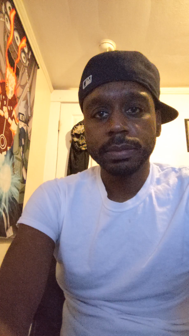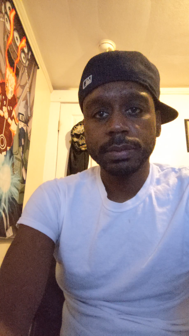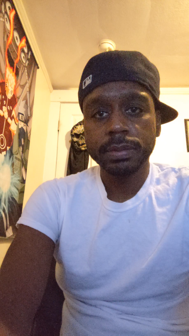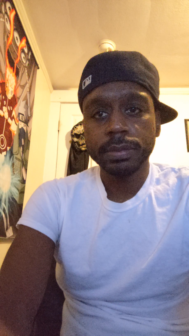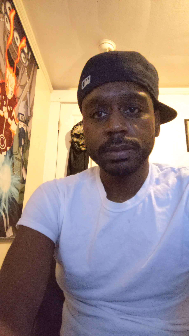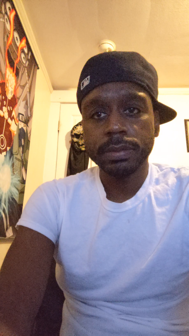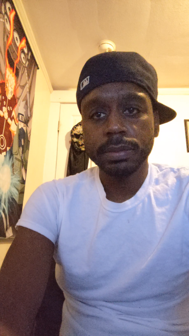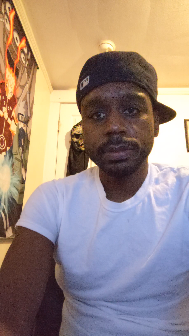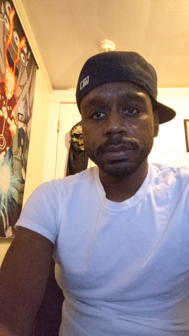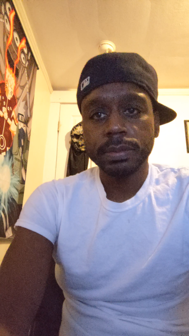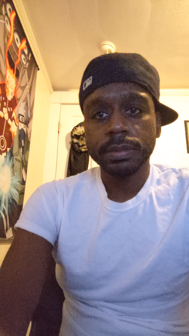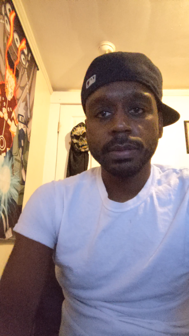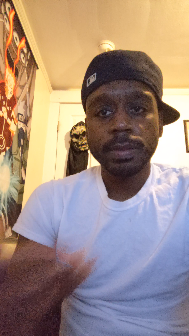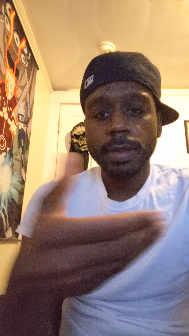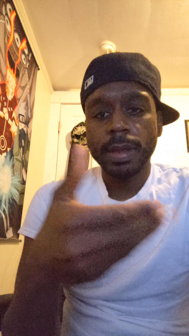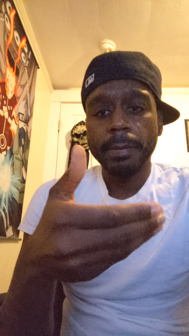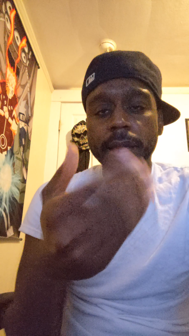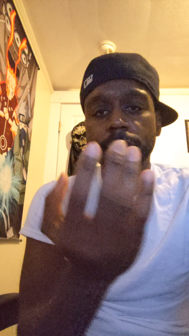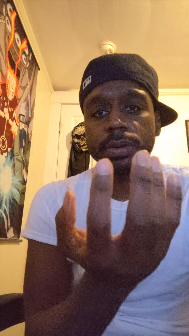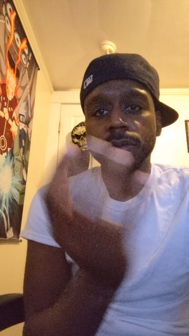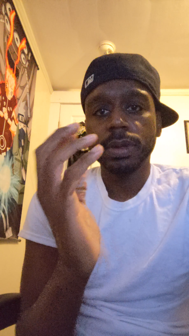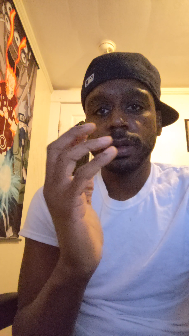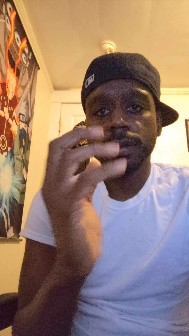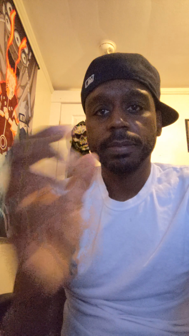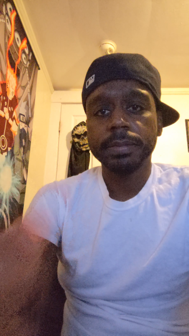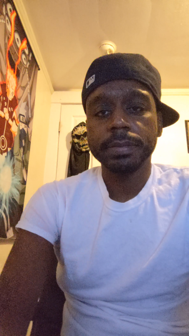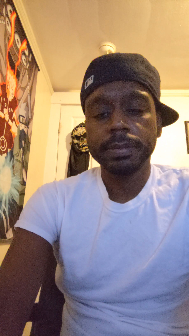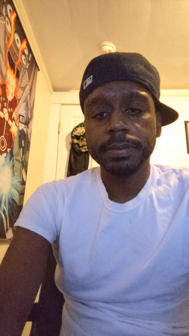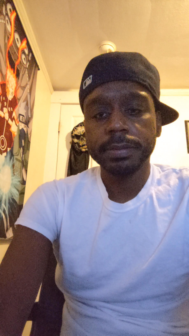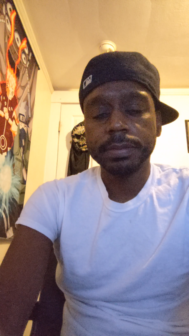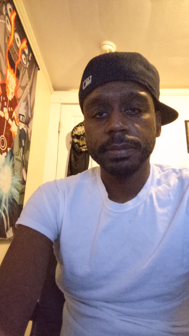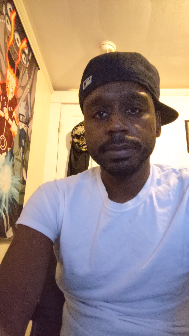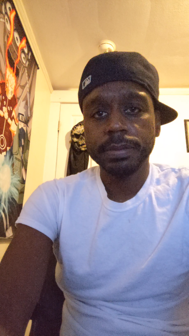crib